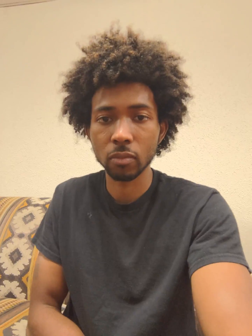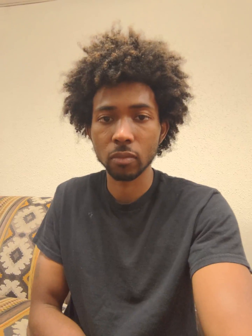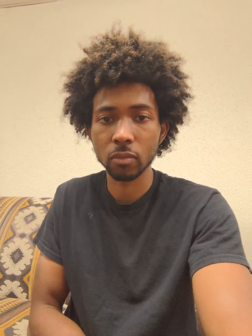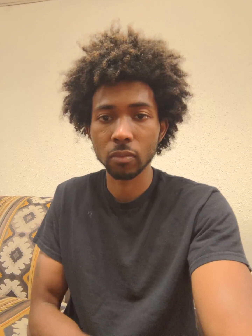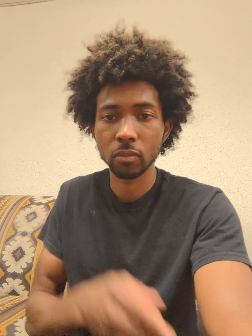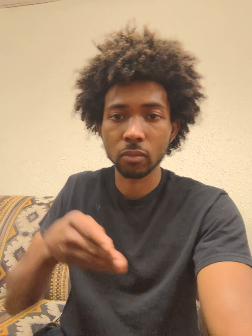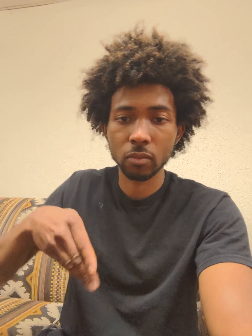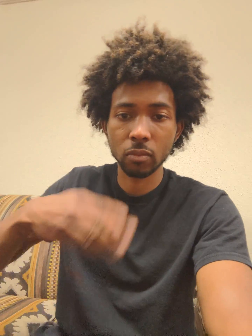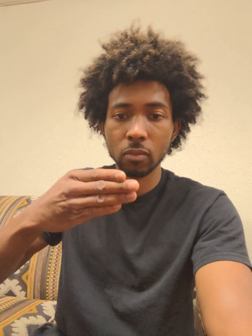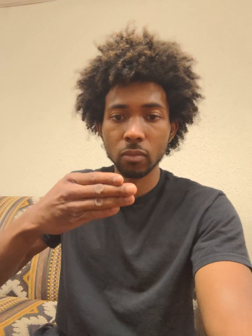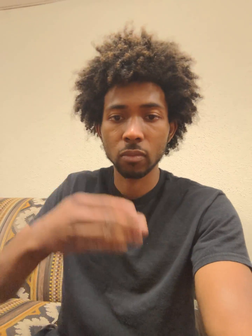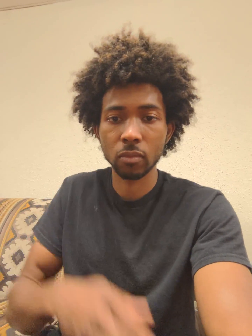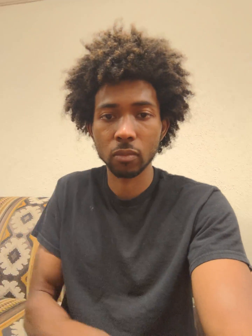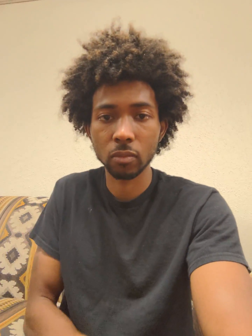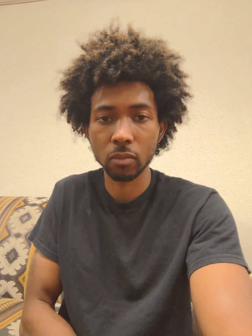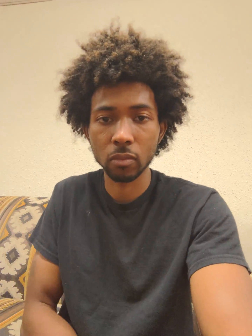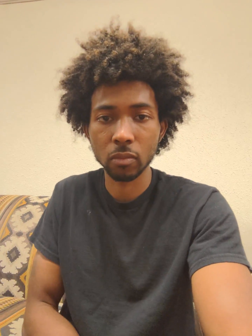kick